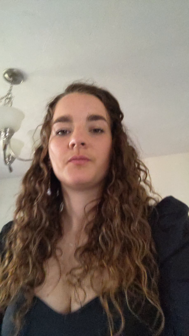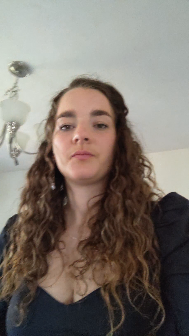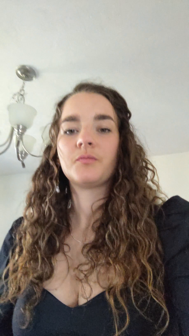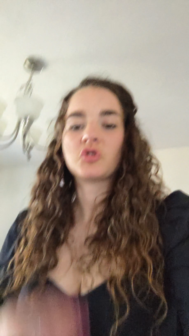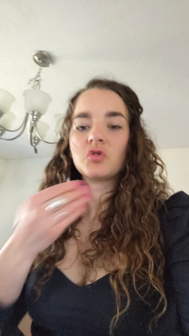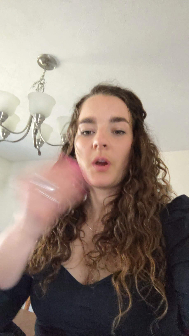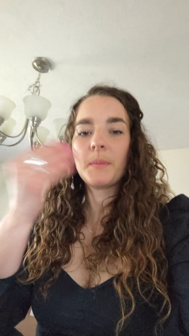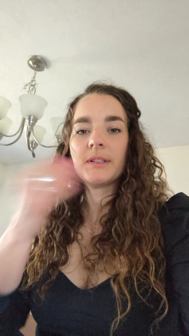shopping